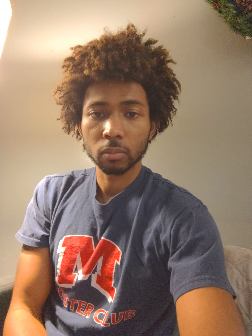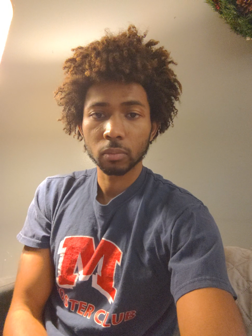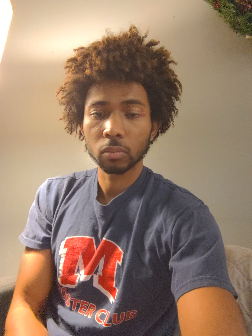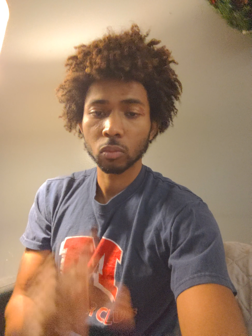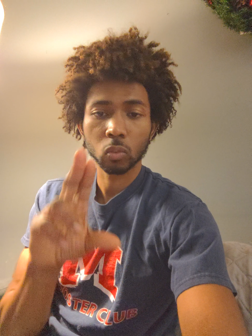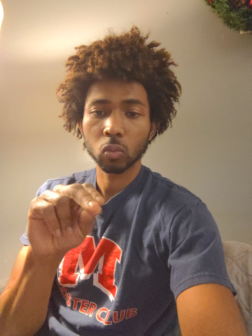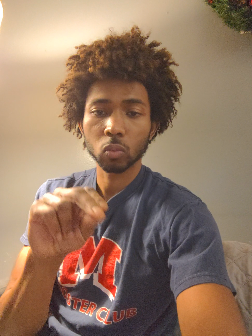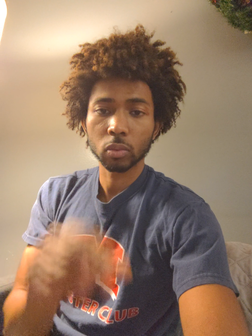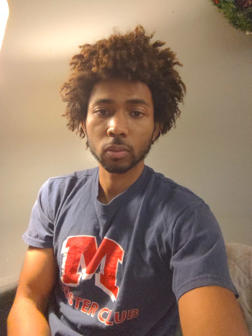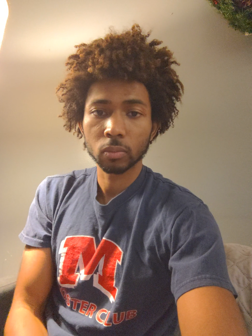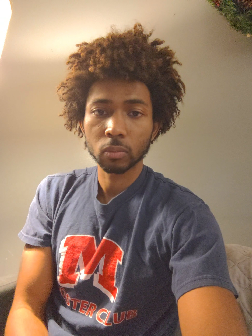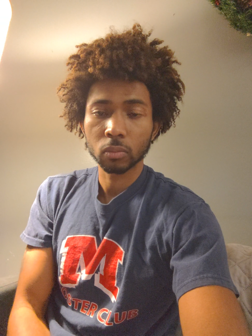no